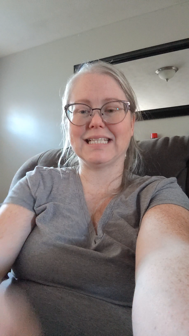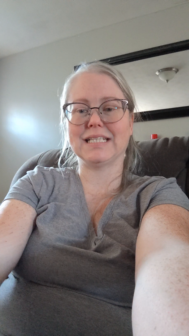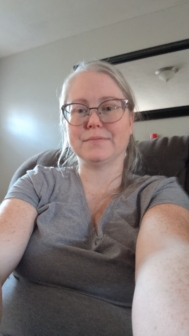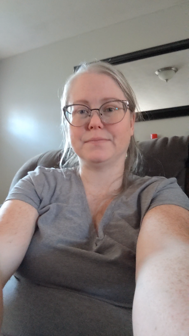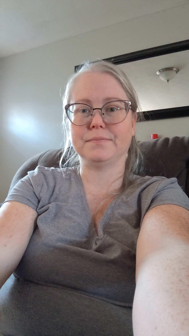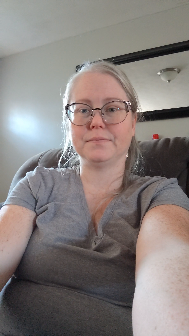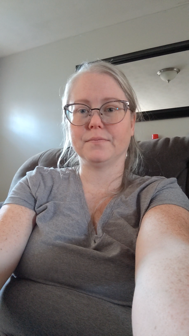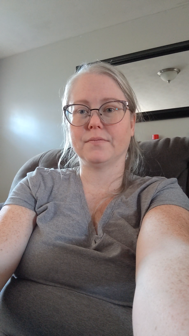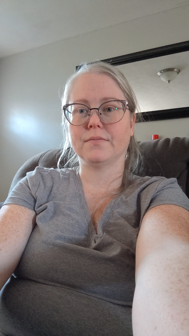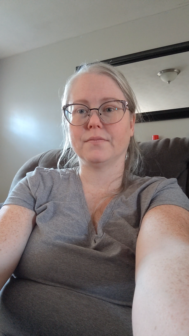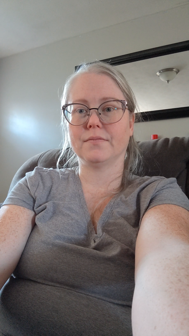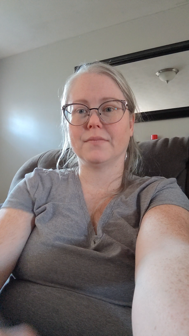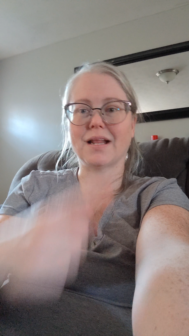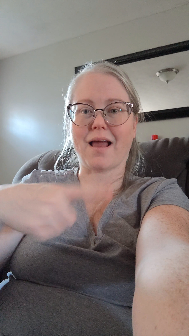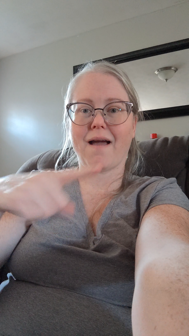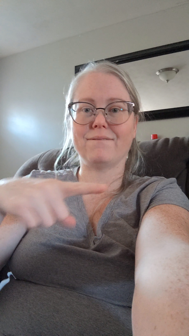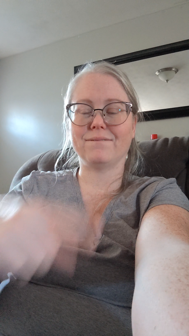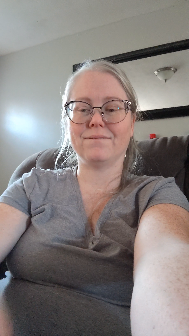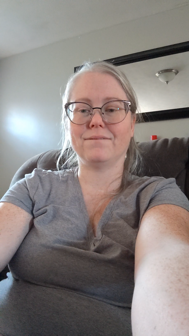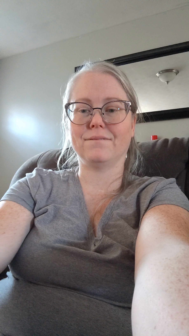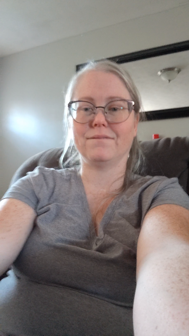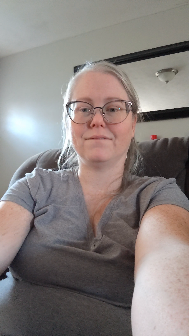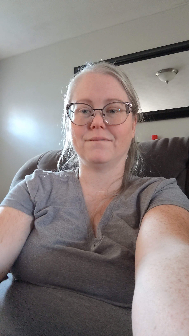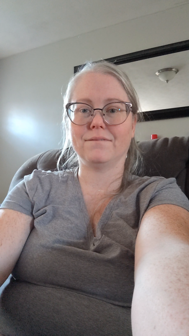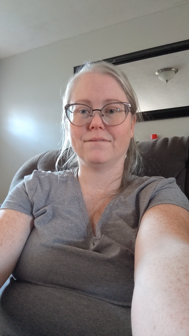knife